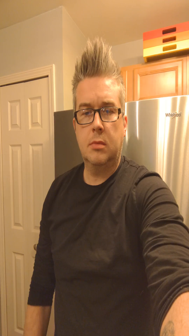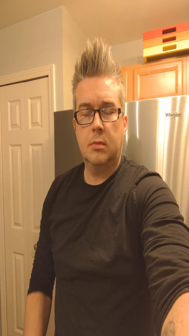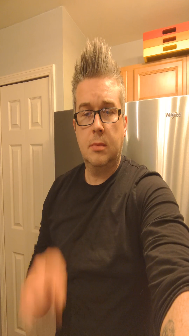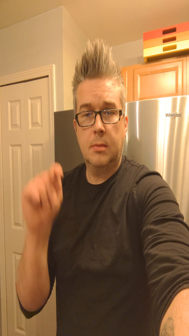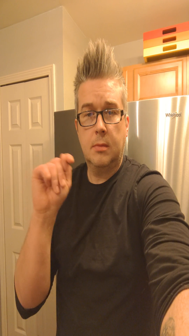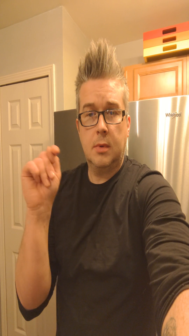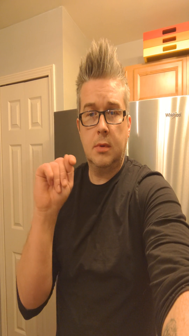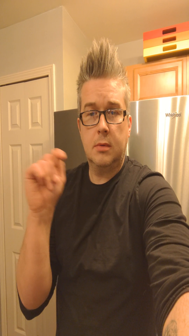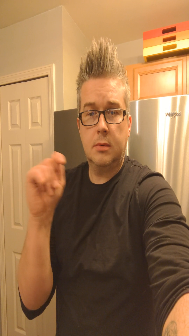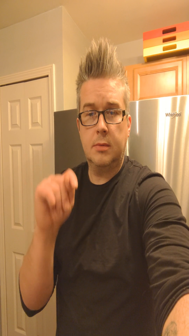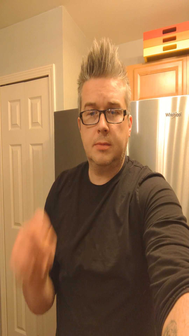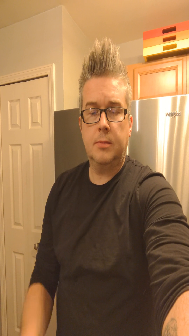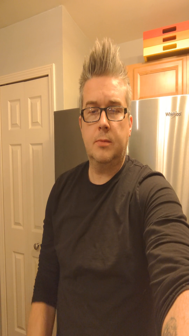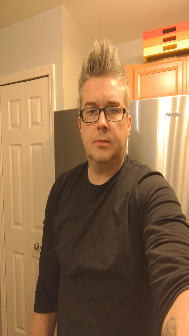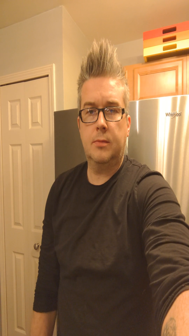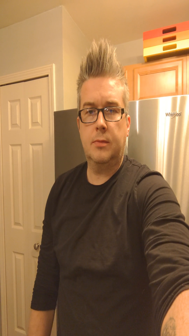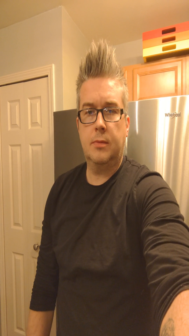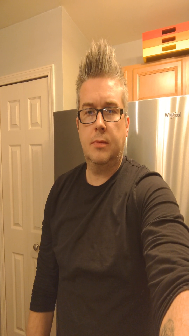potty